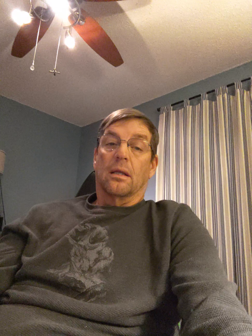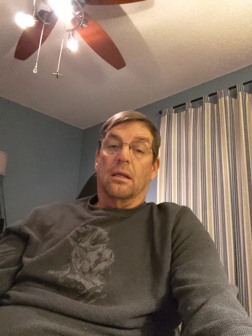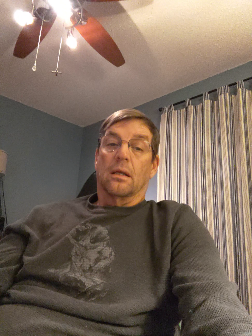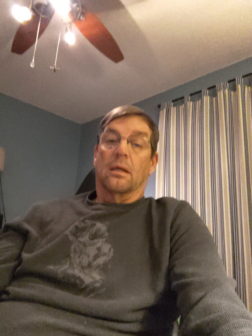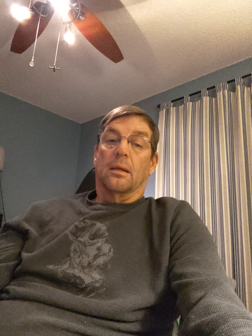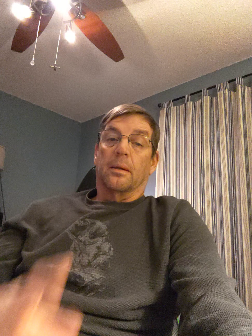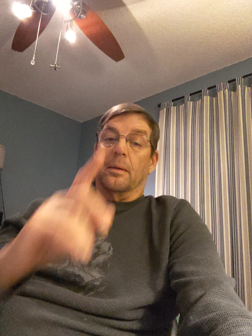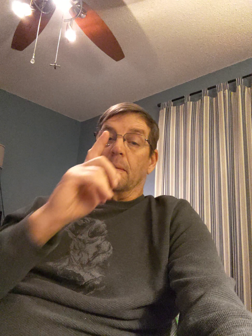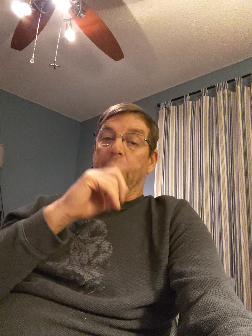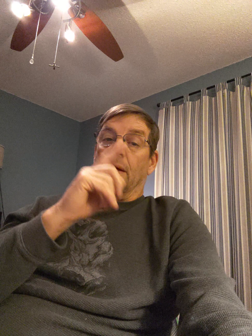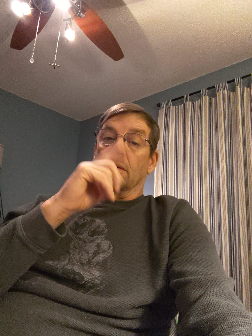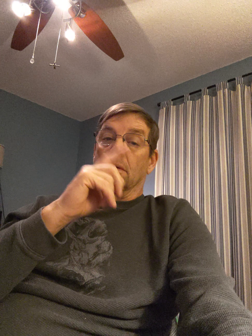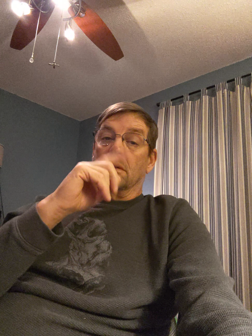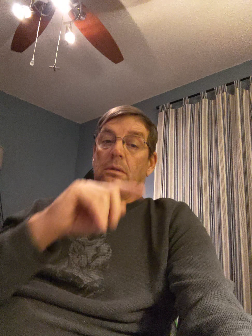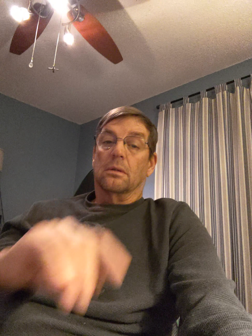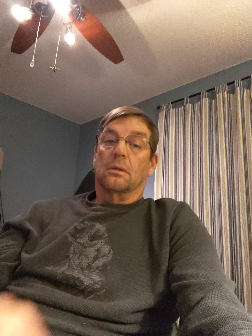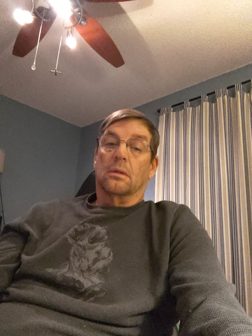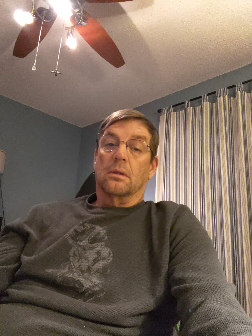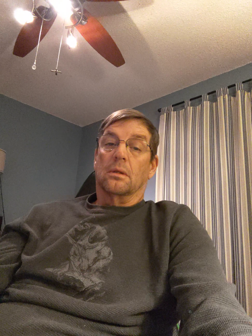mouse